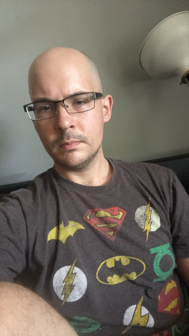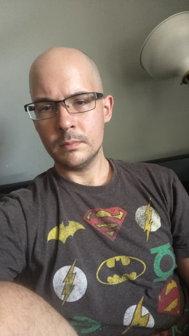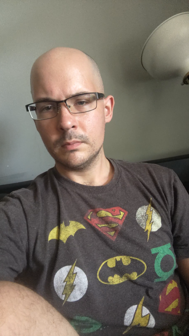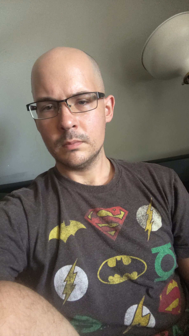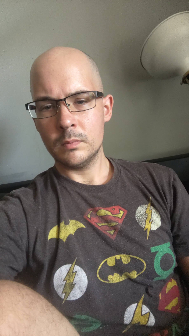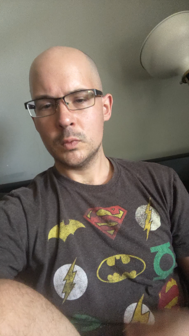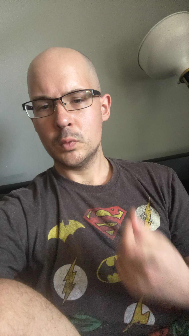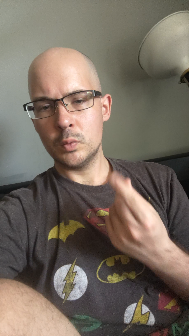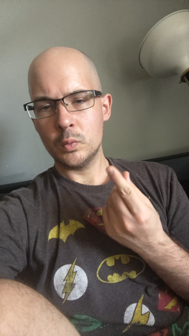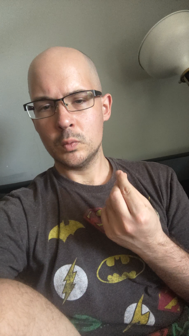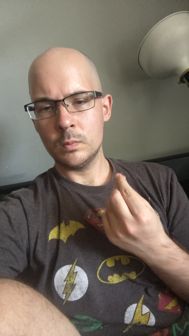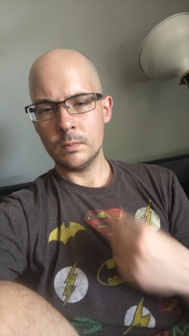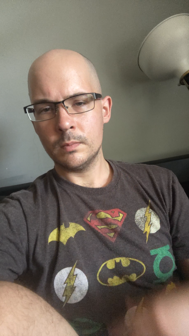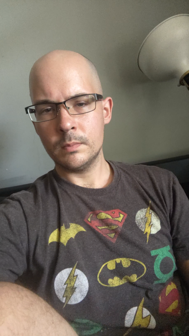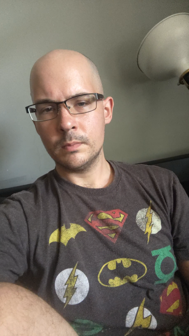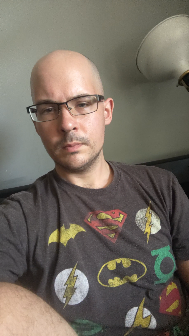do